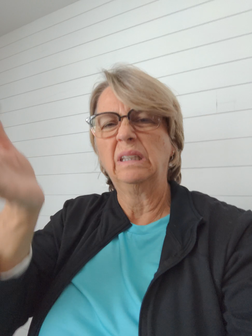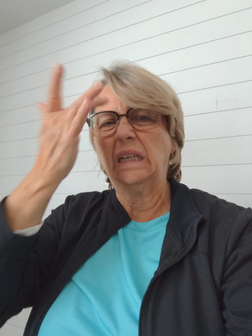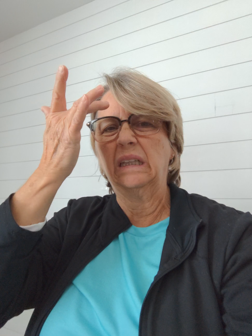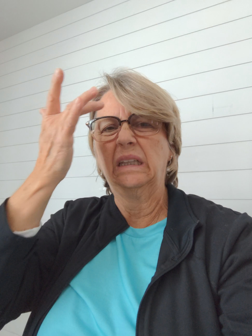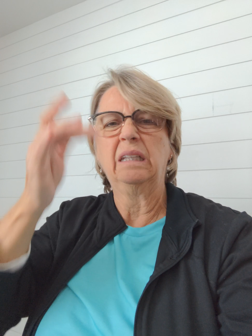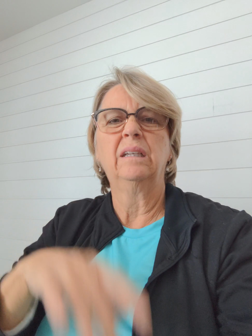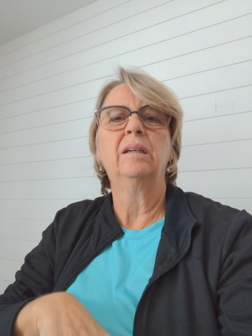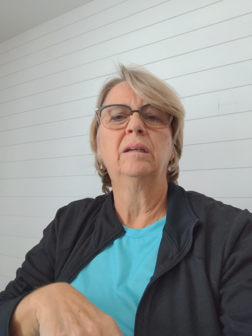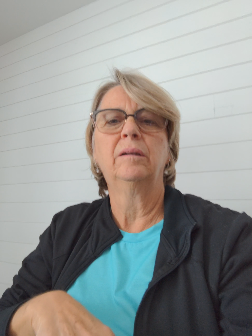sick